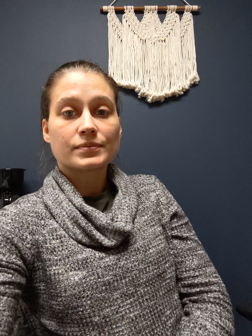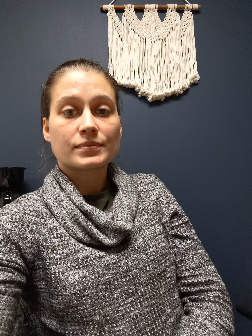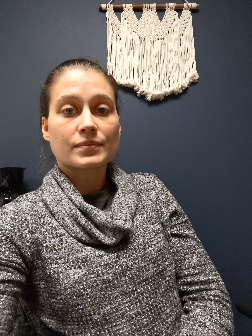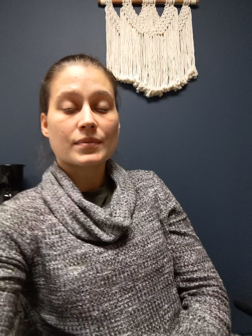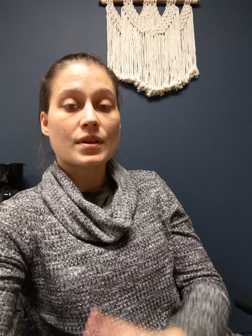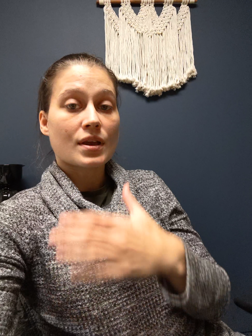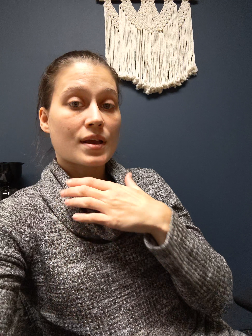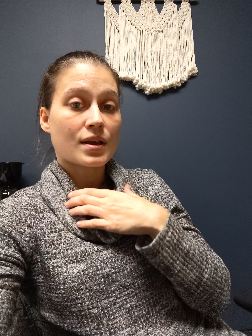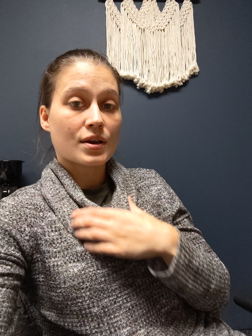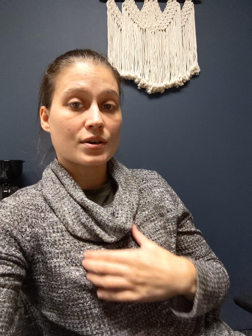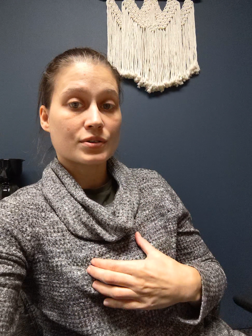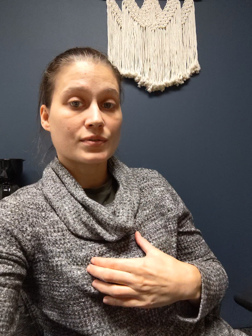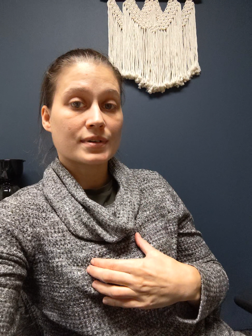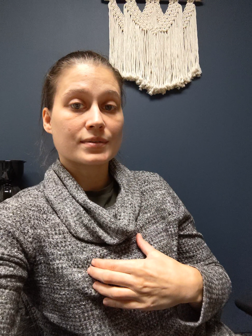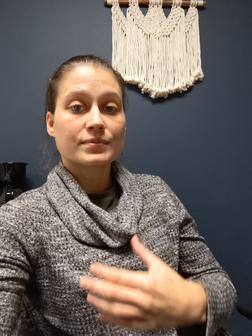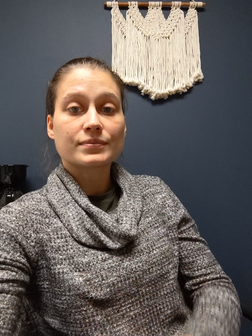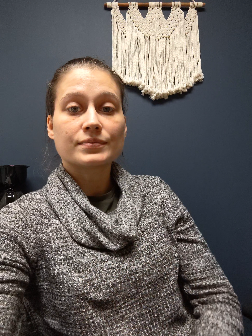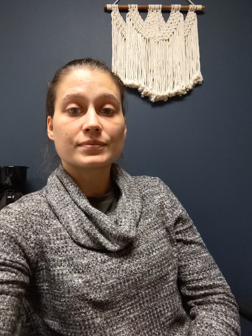hungry